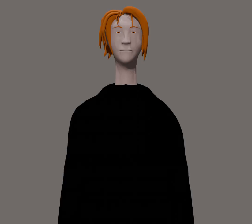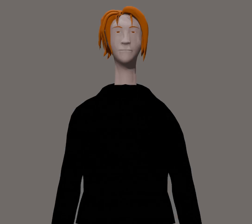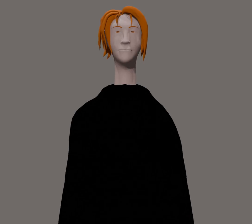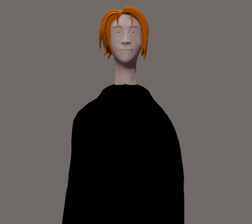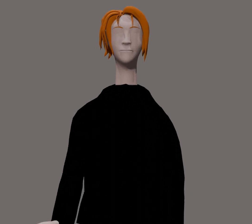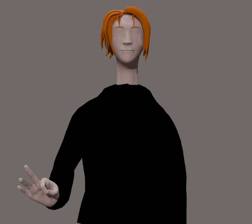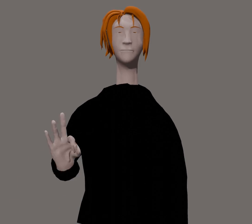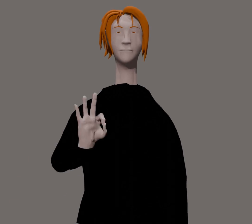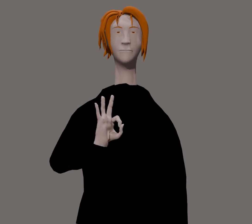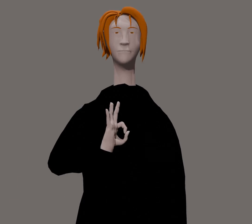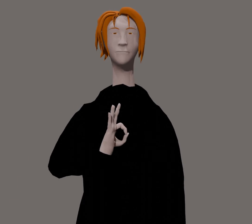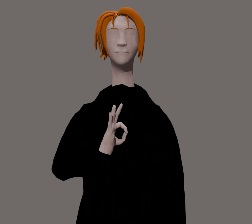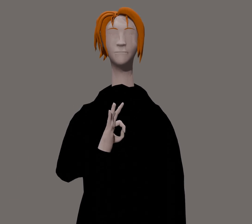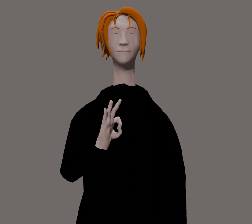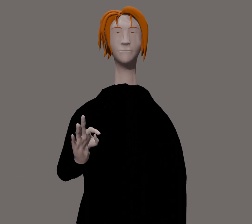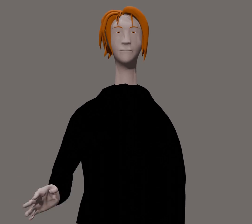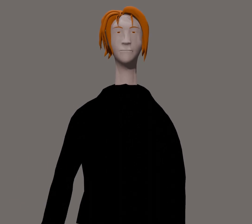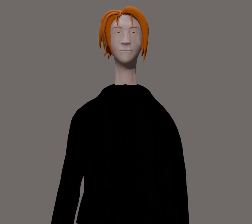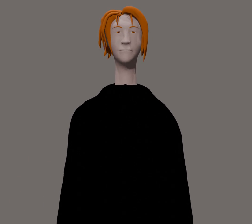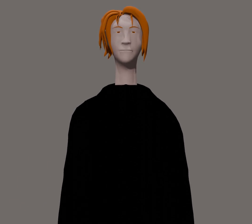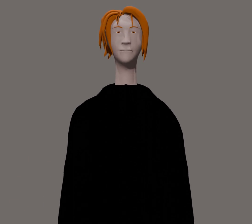Button